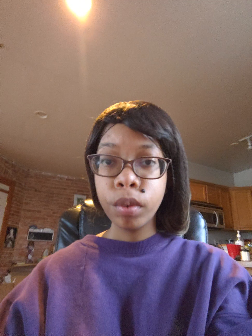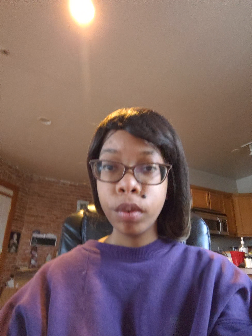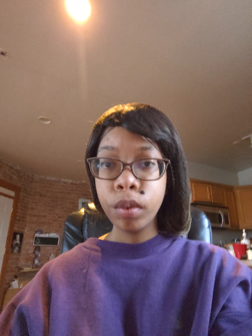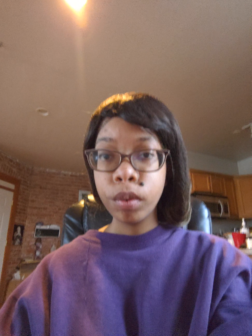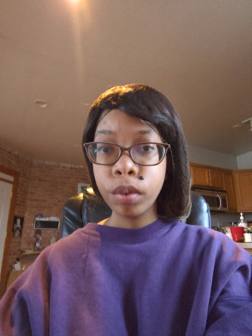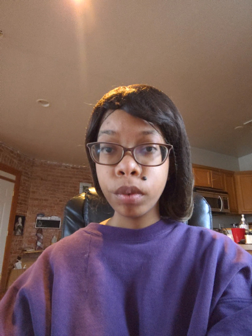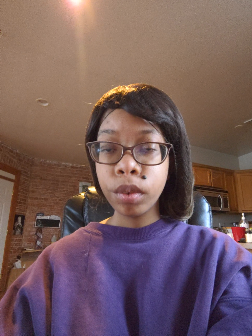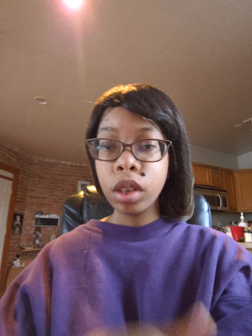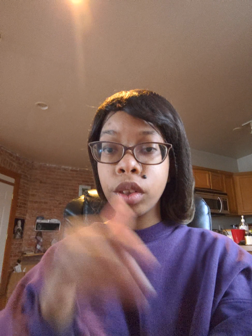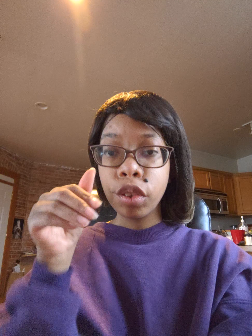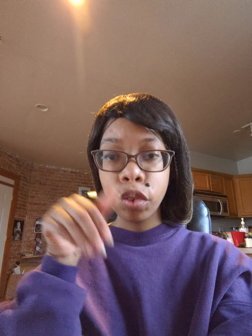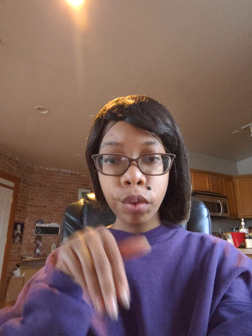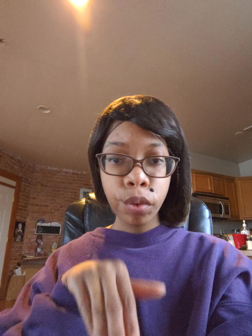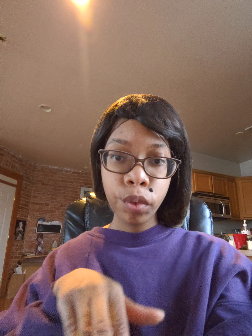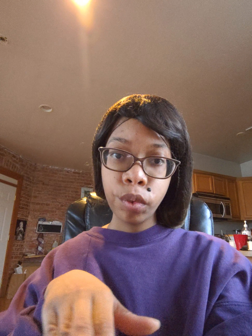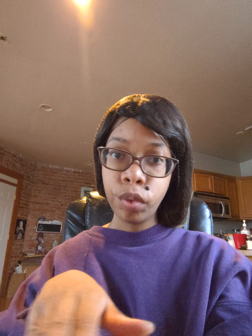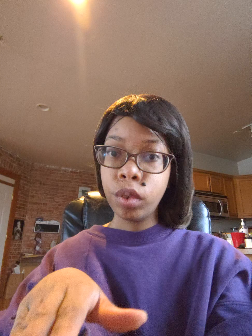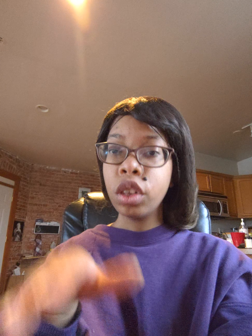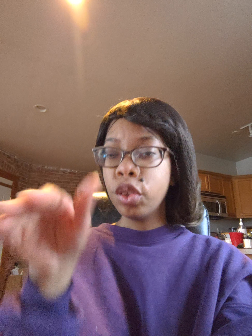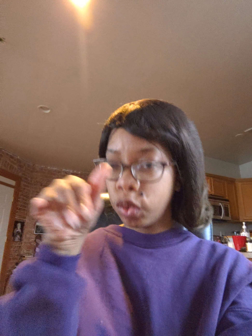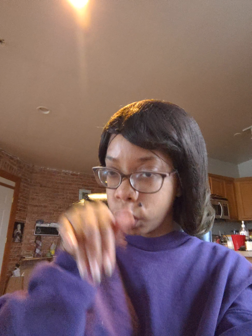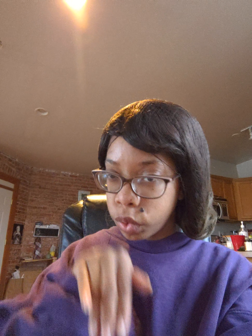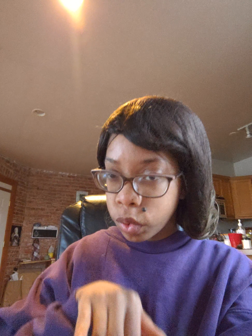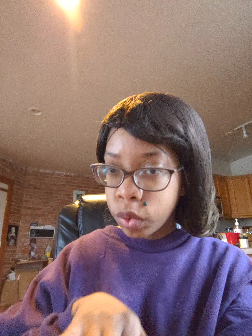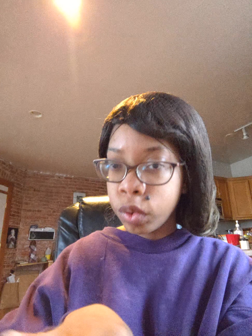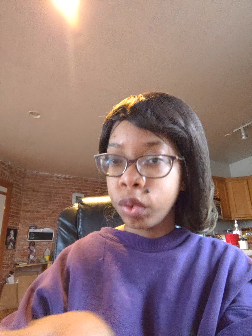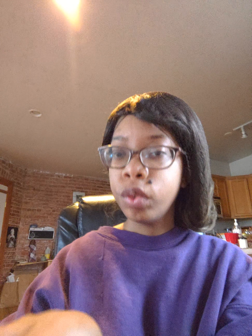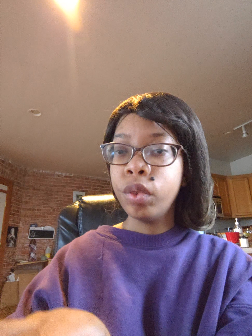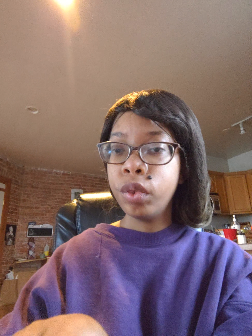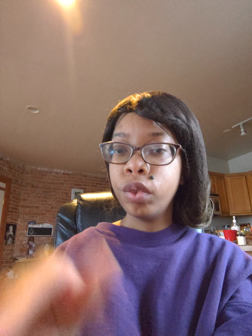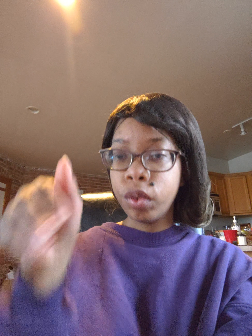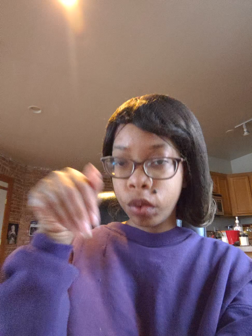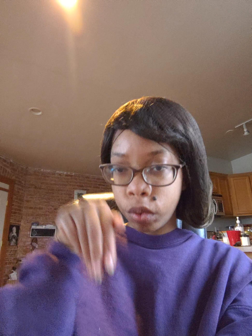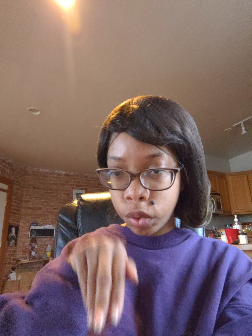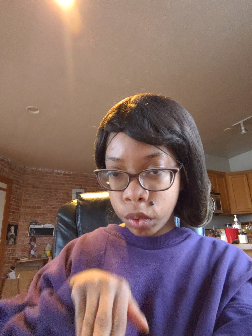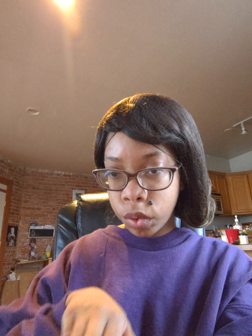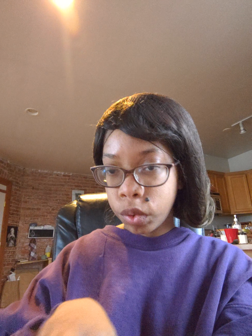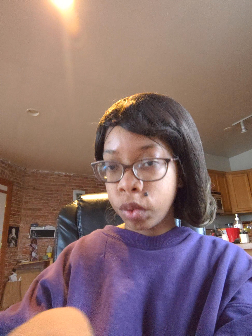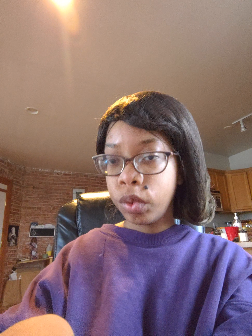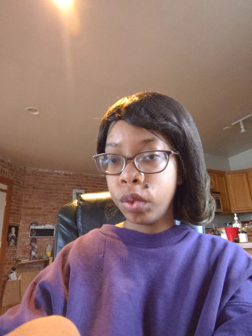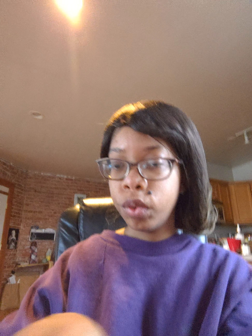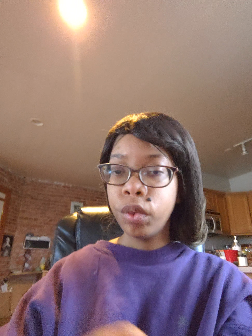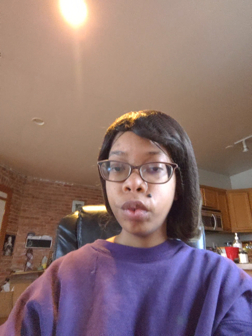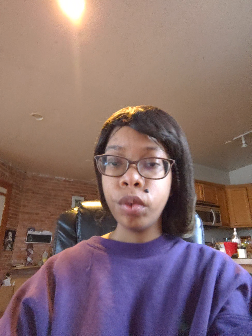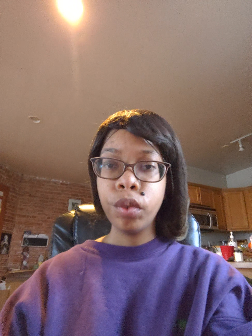into